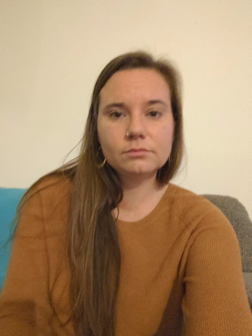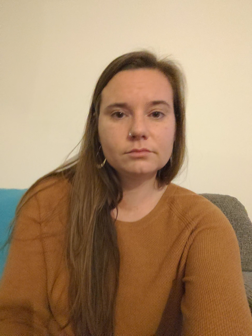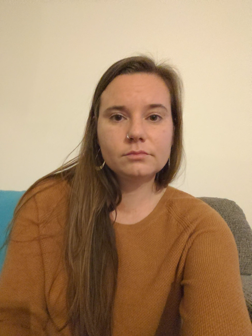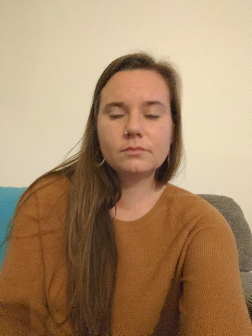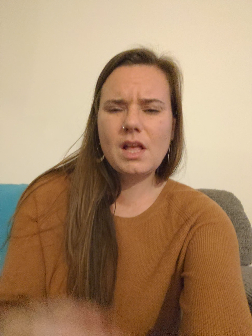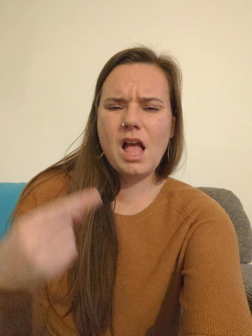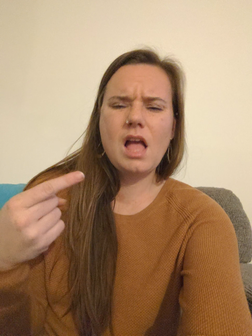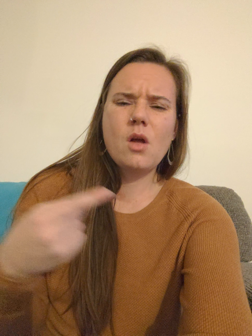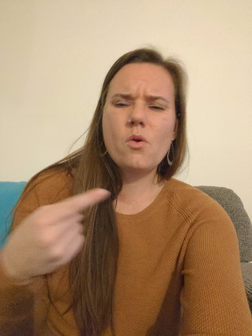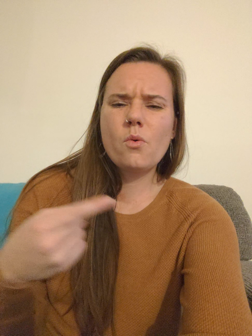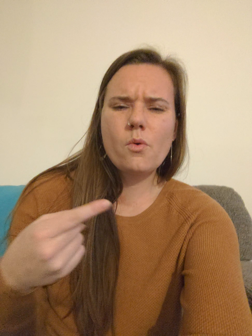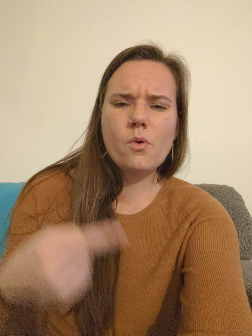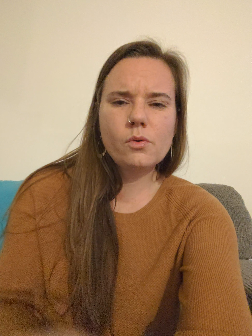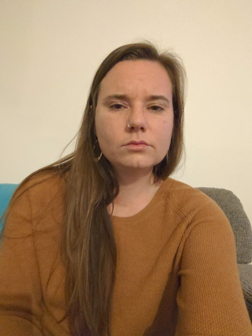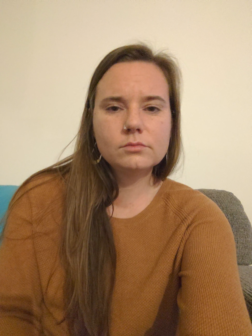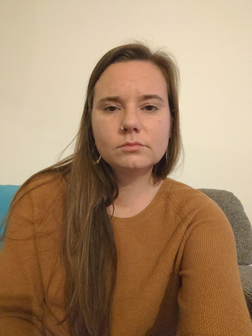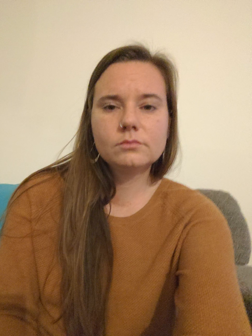owie